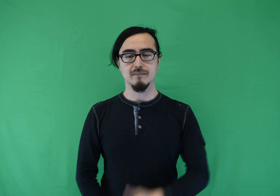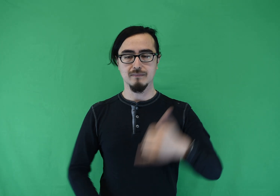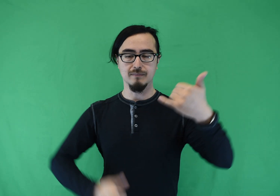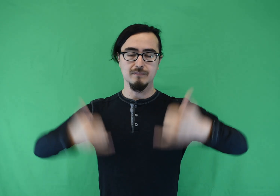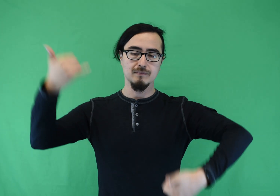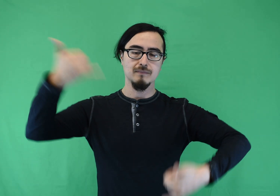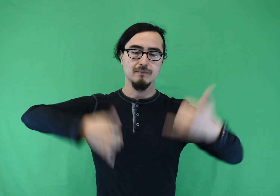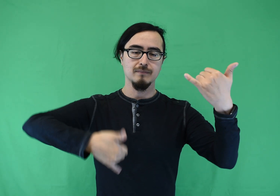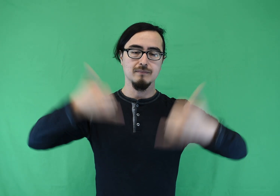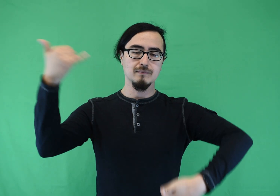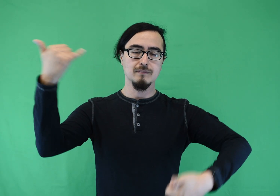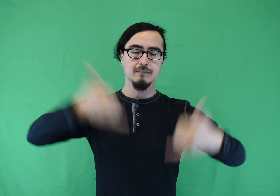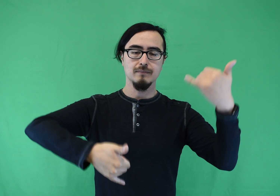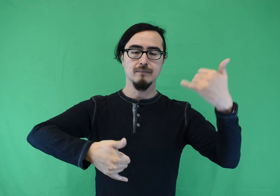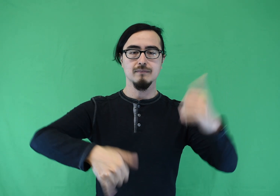químicos